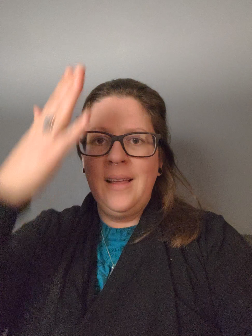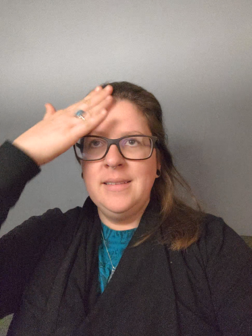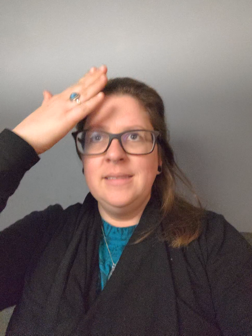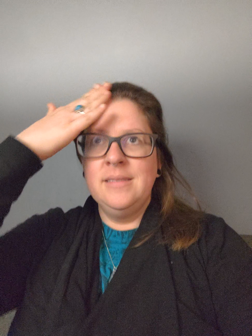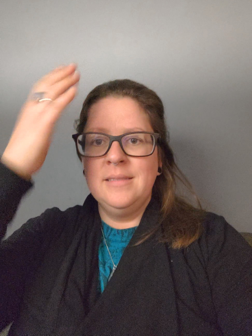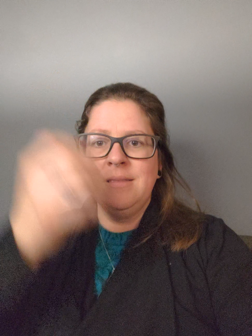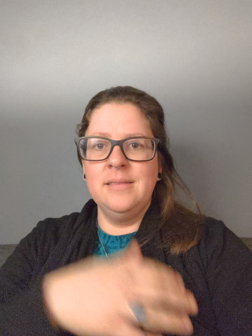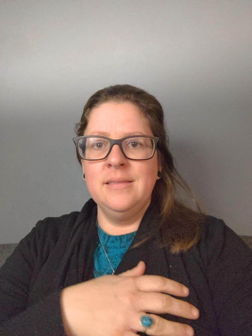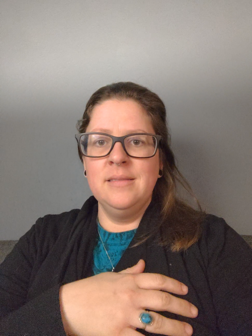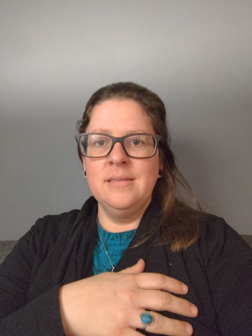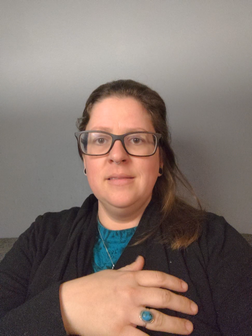hat